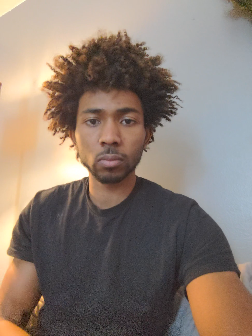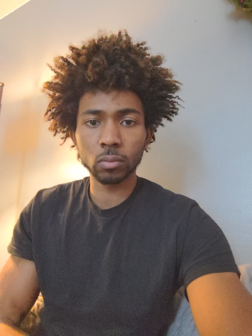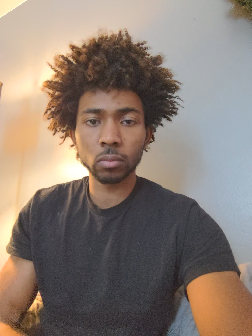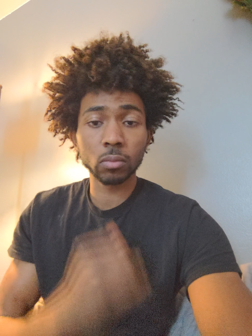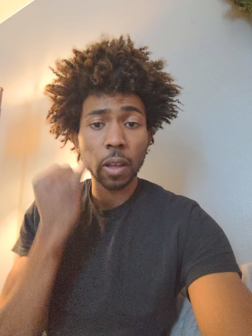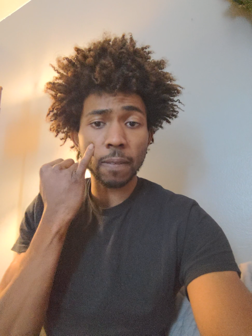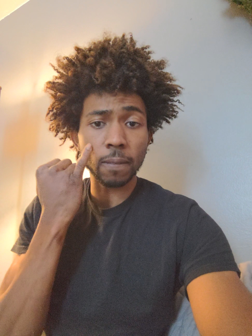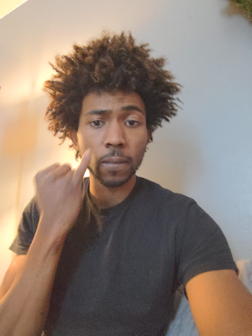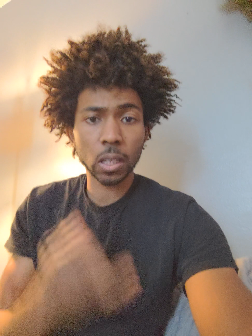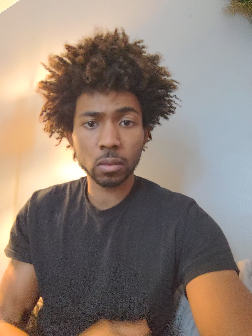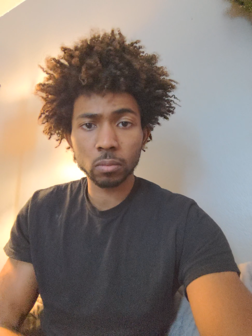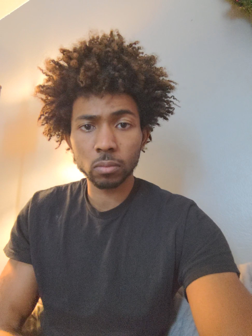if